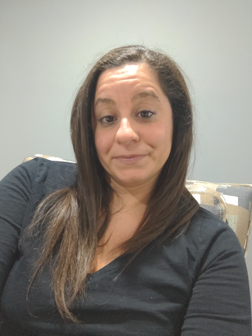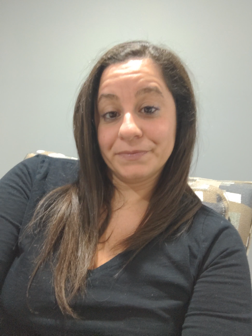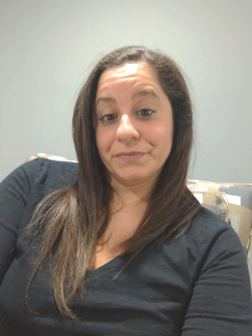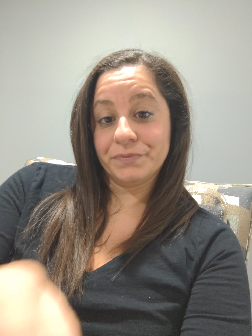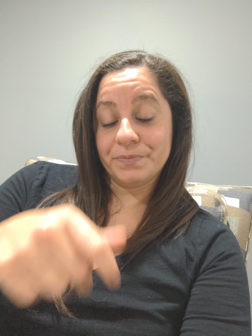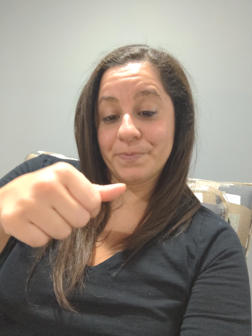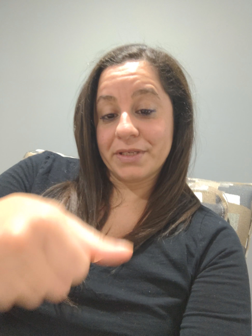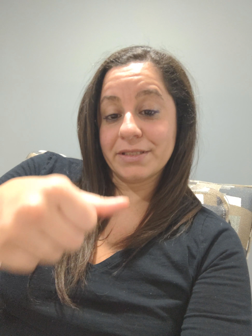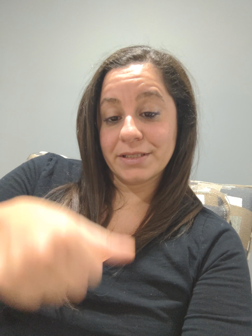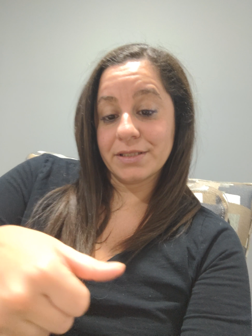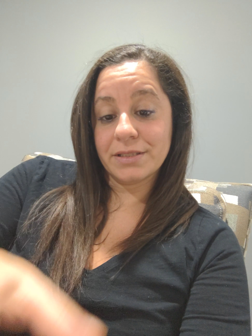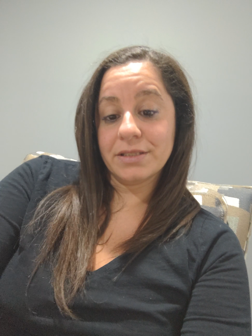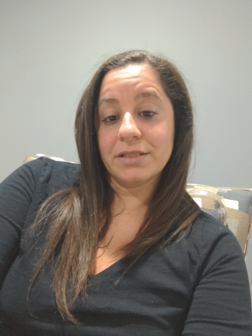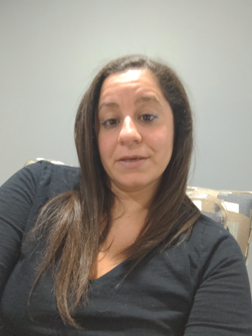puzzle